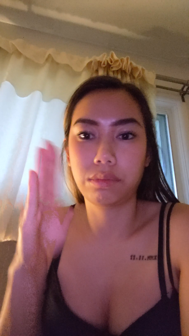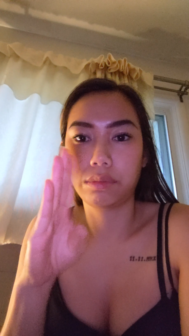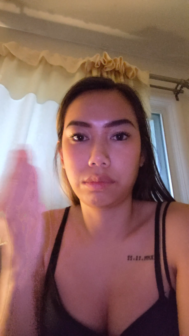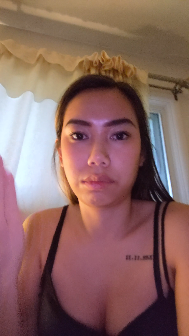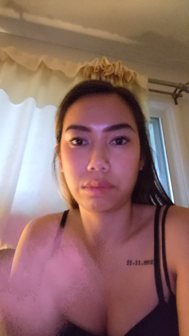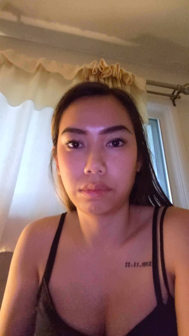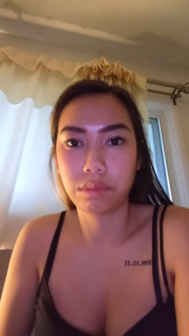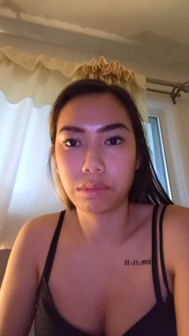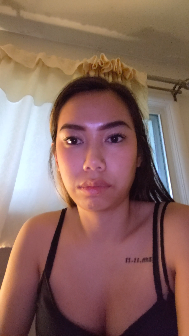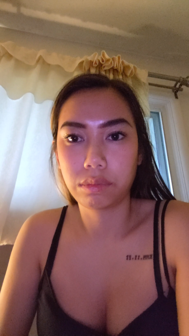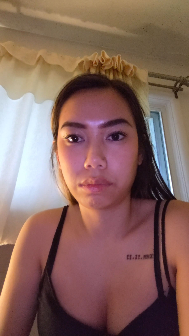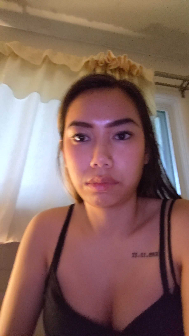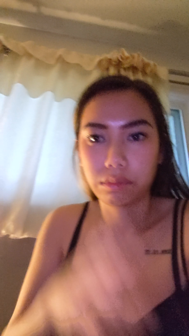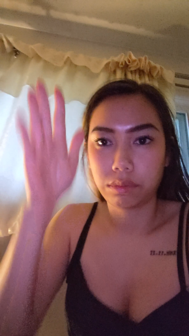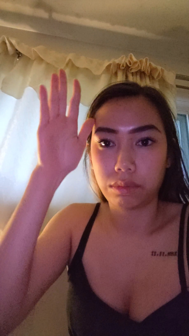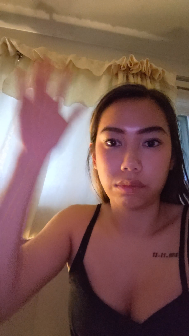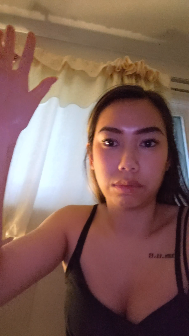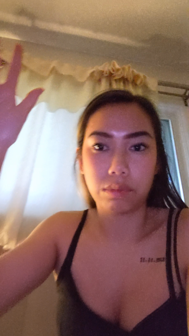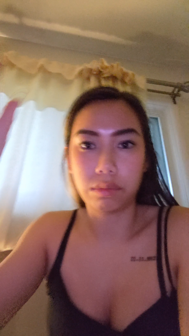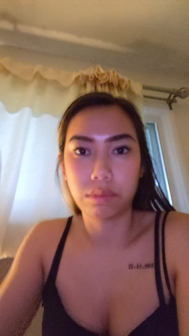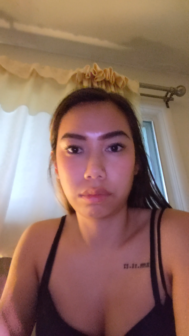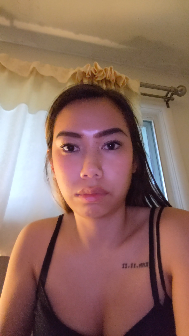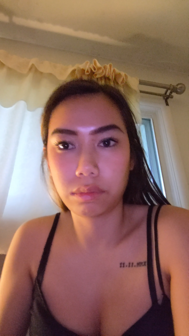moose